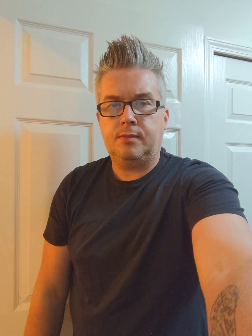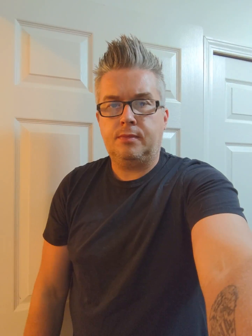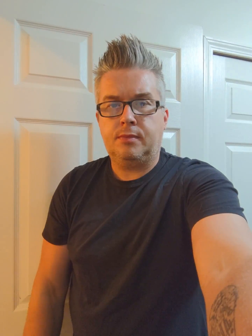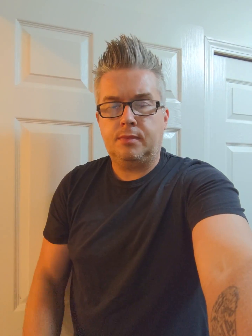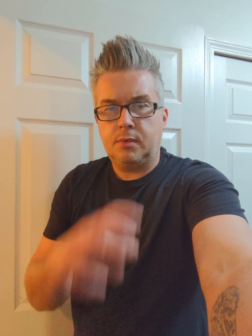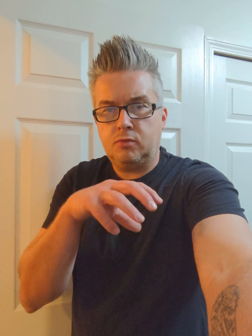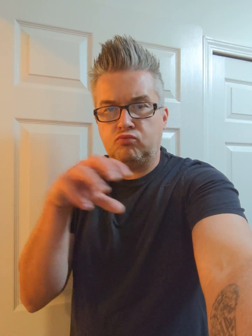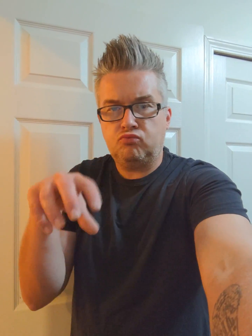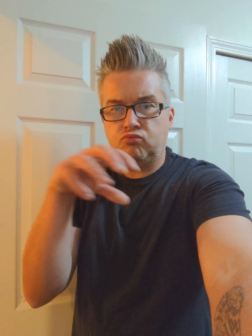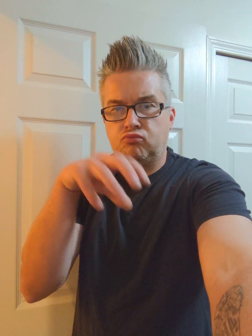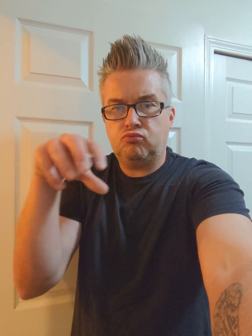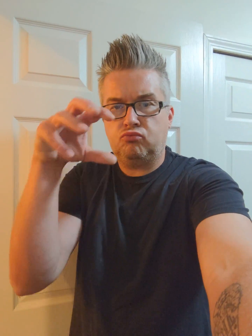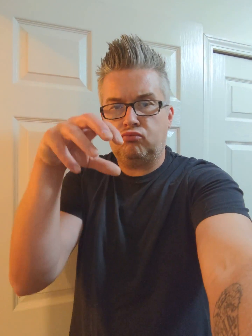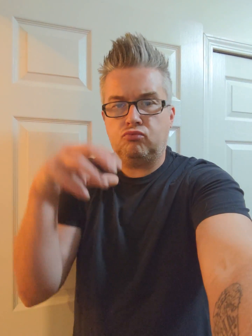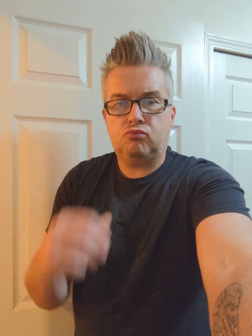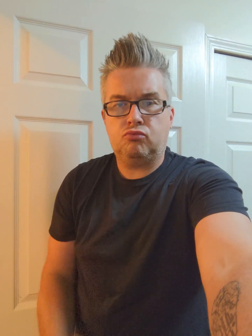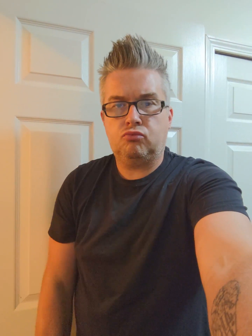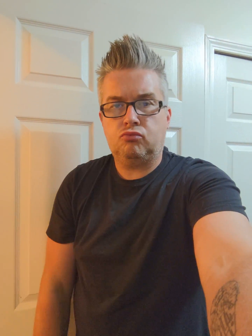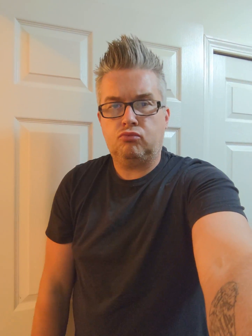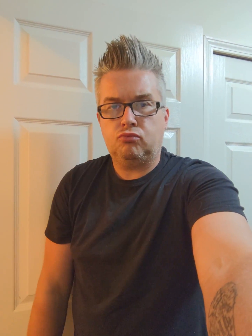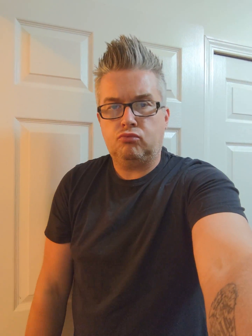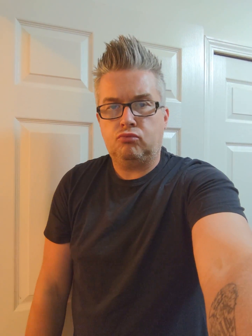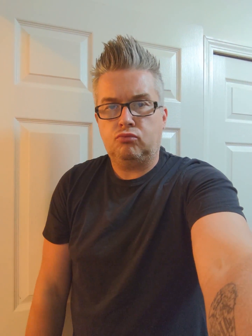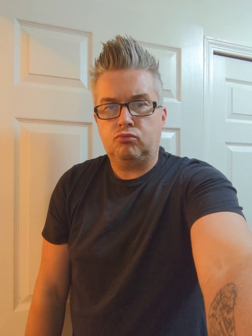block